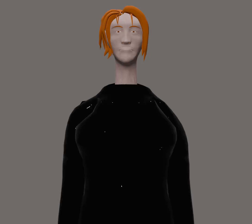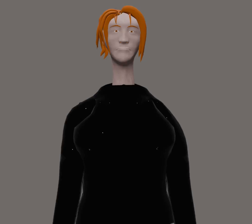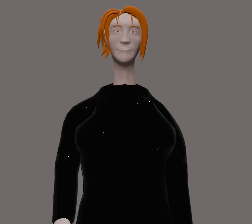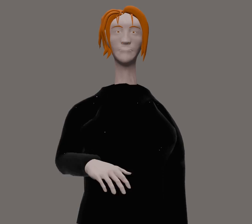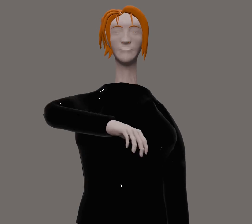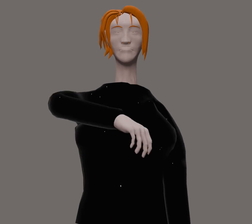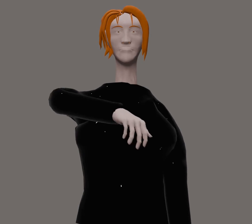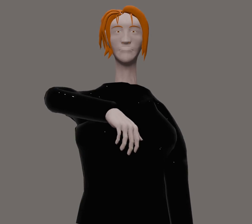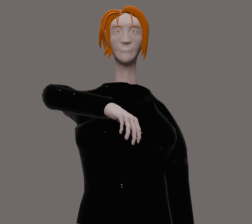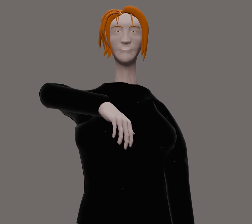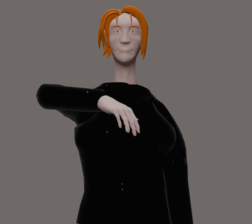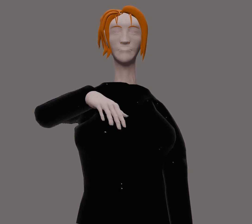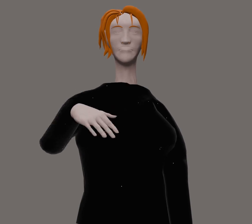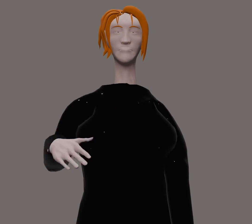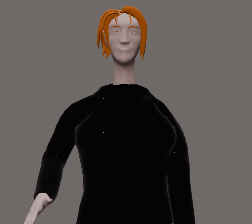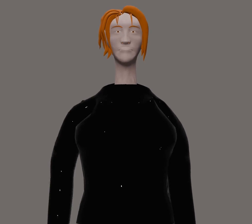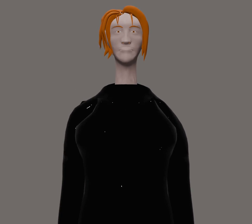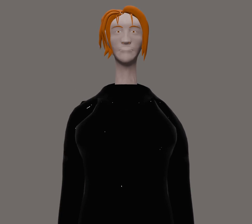Blender